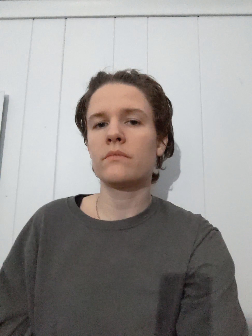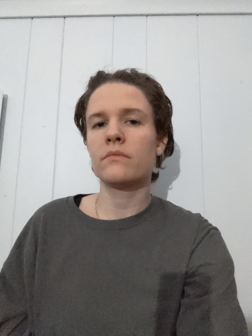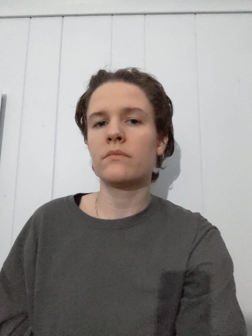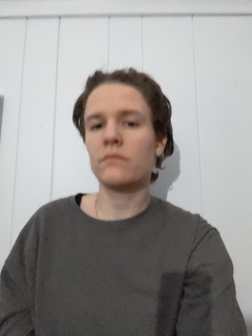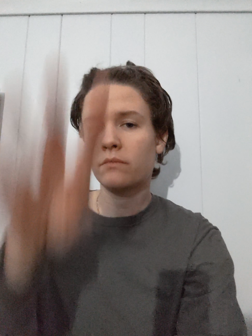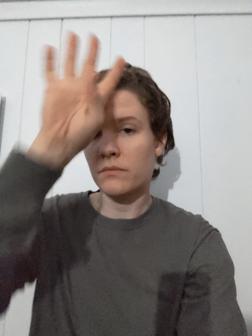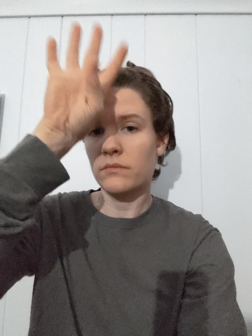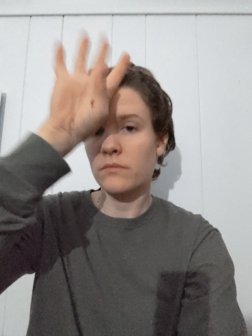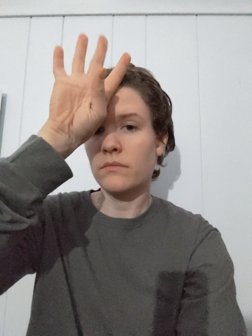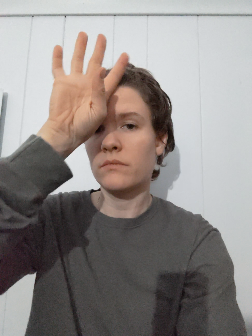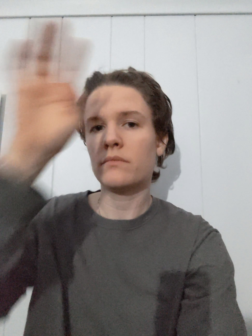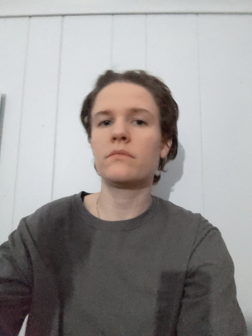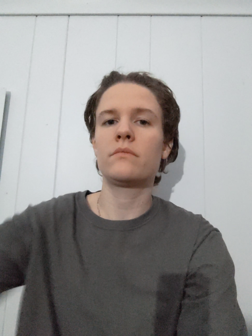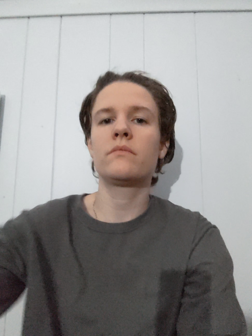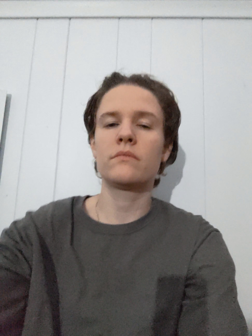fireman